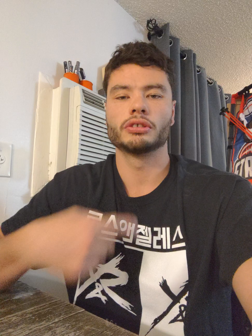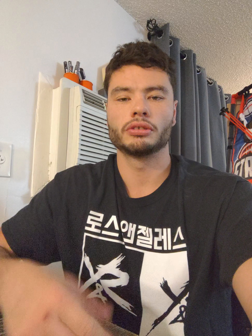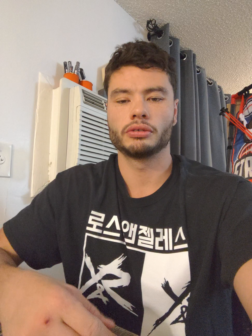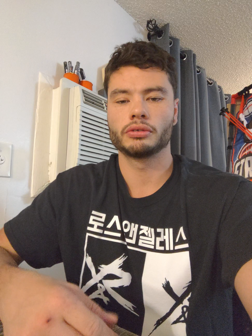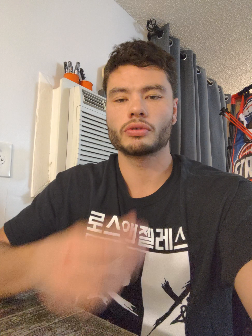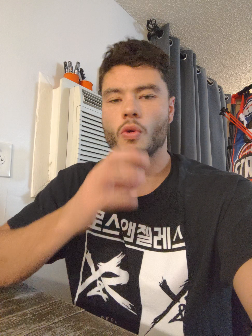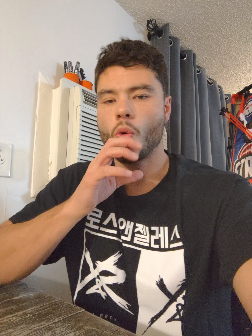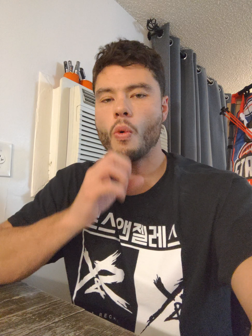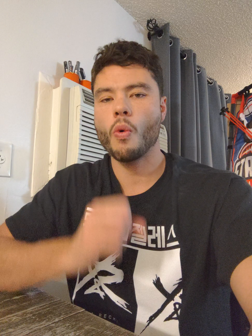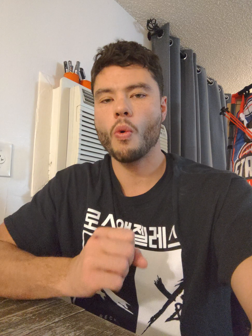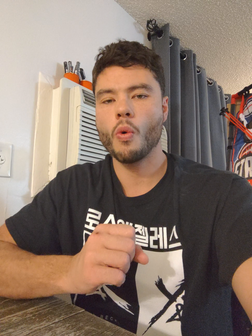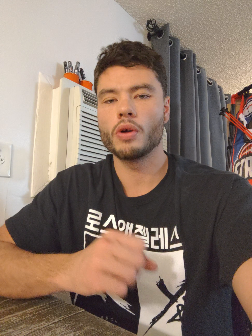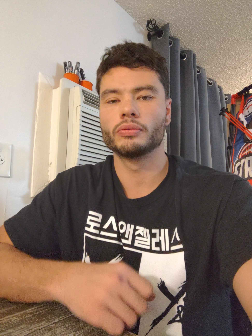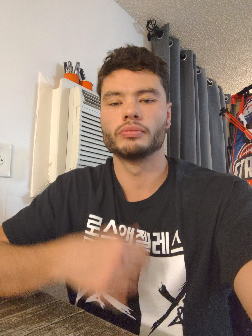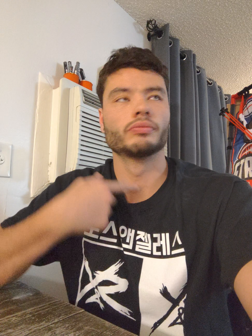old